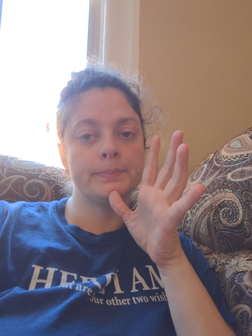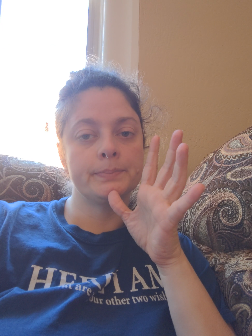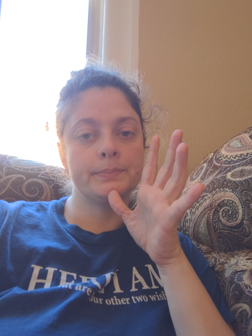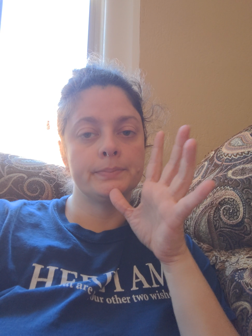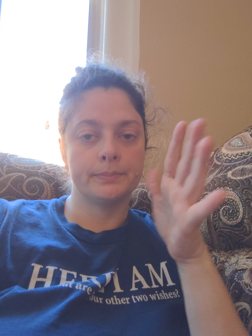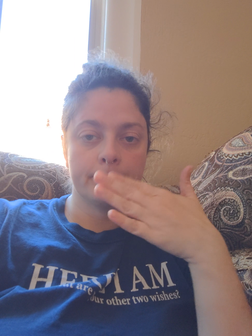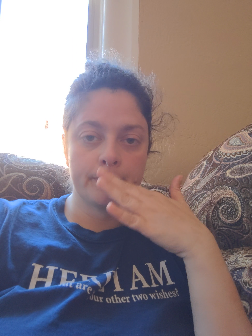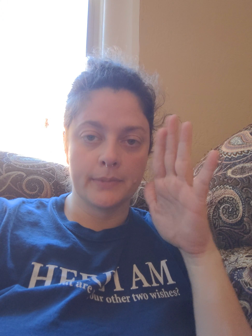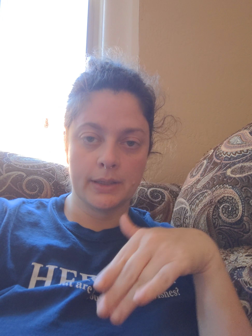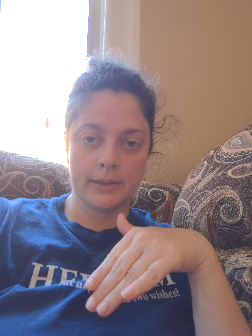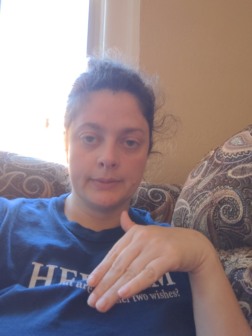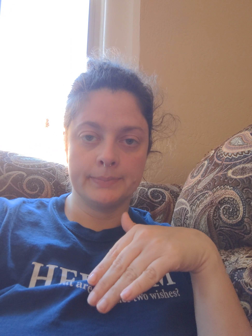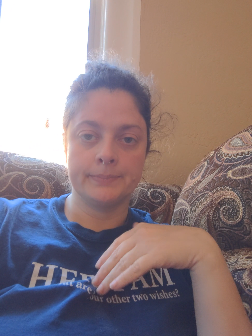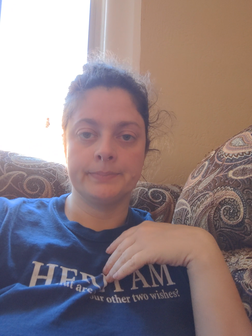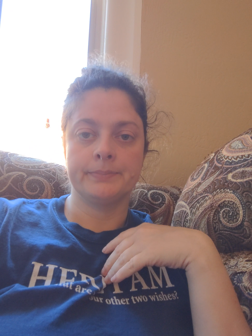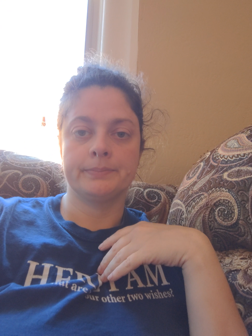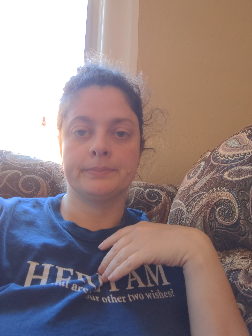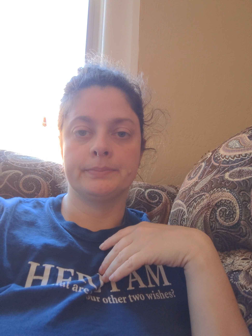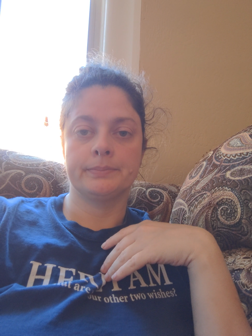bad